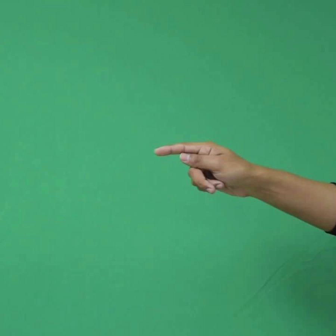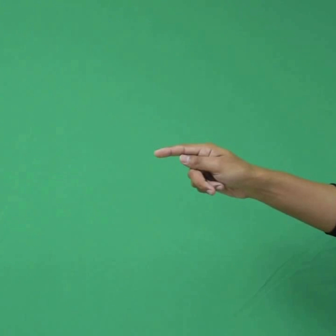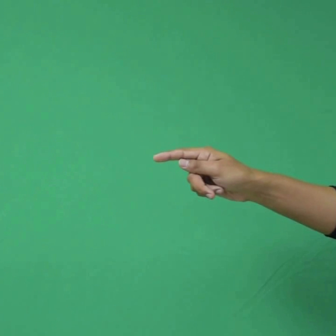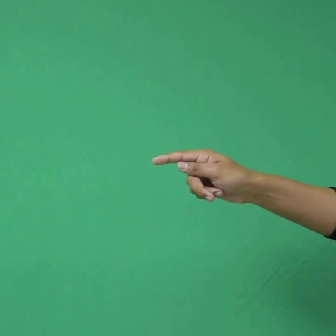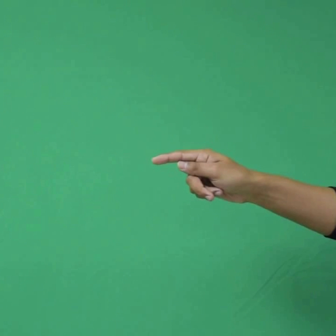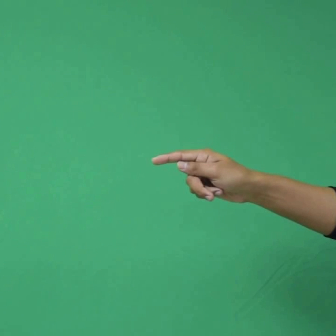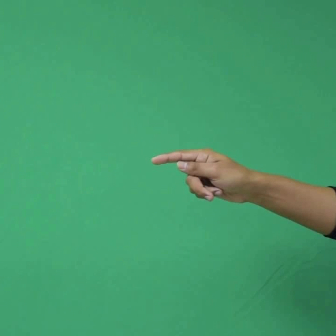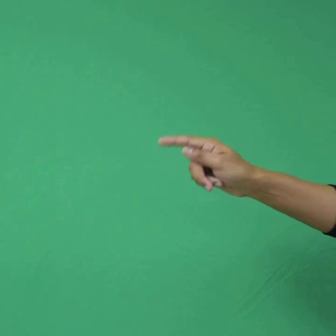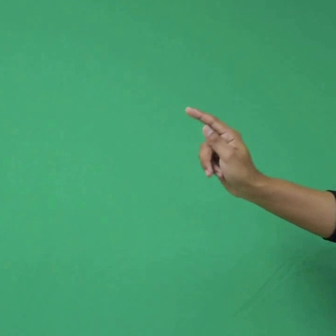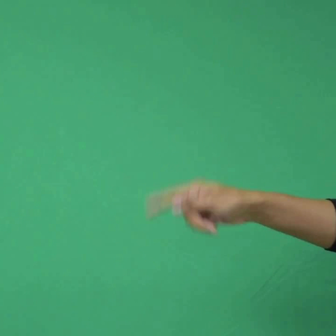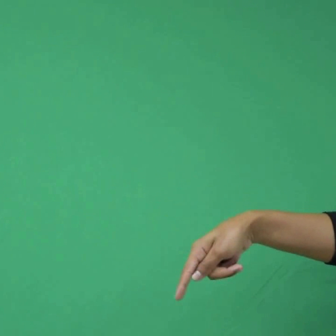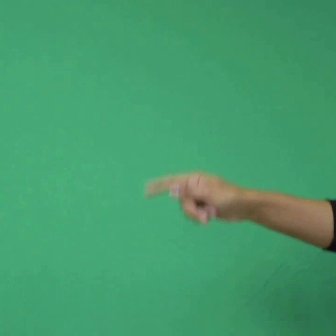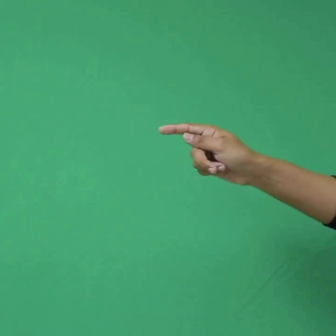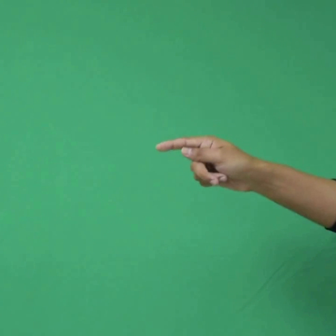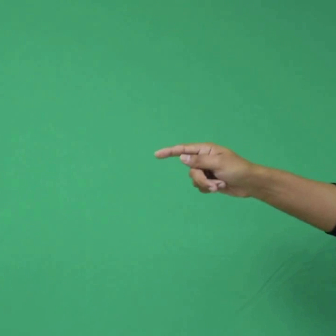K